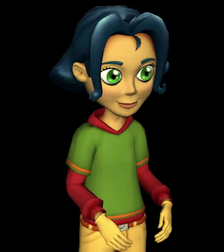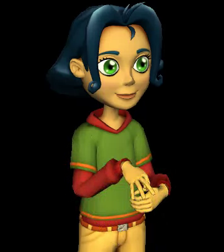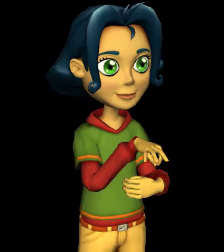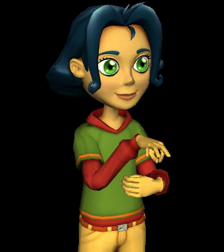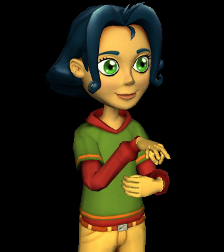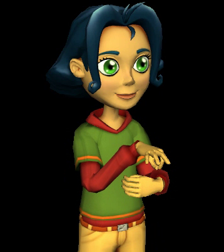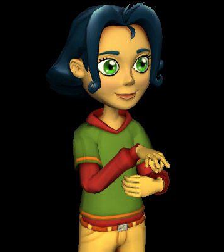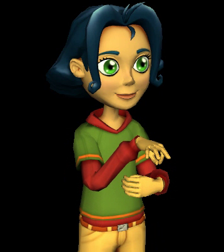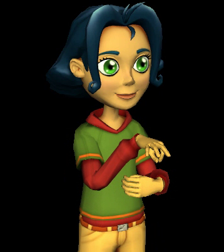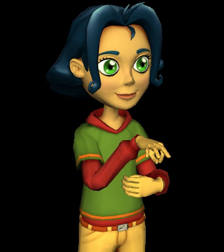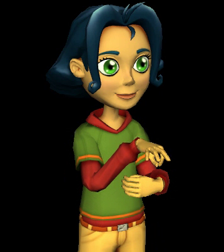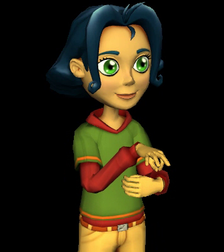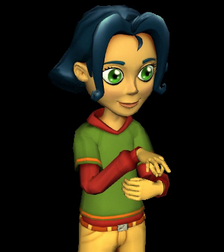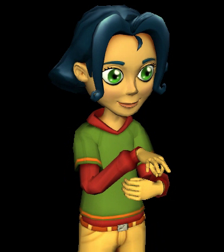شاي